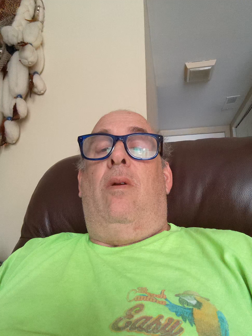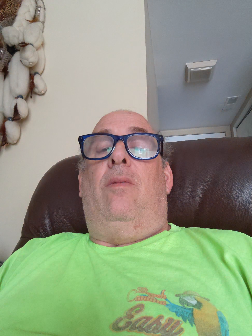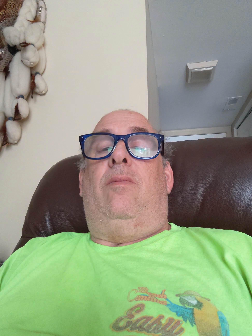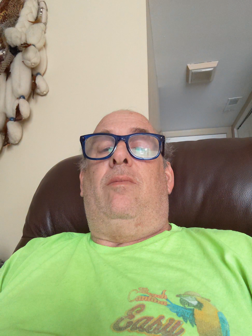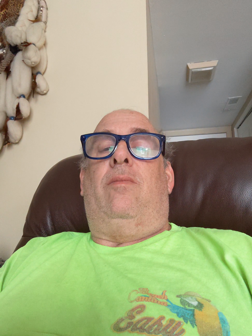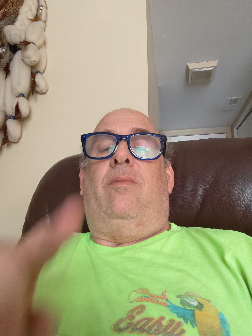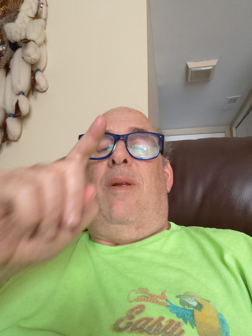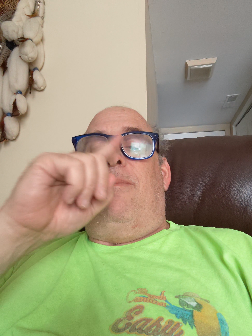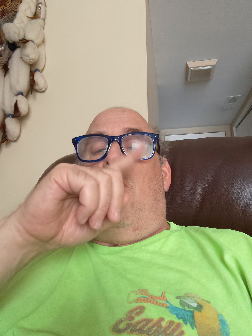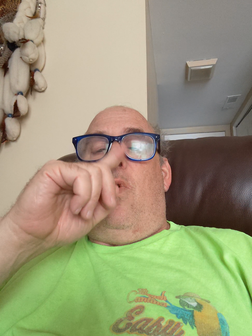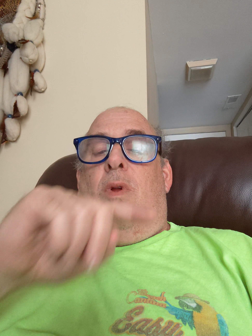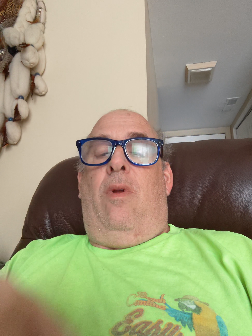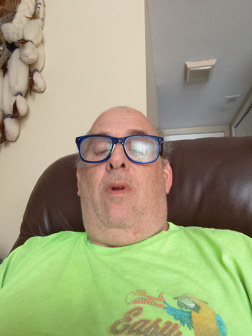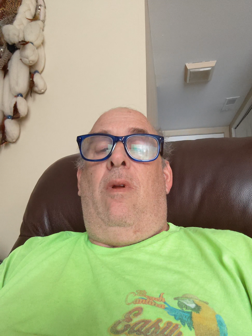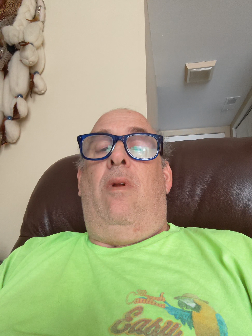mouse